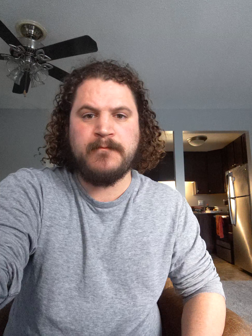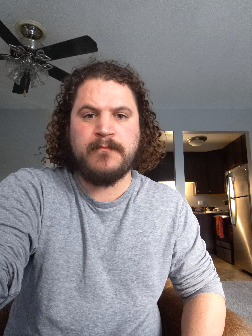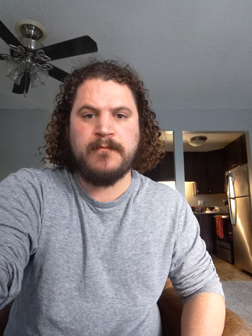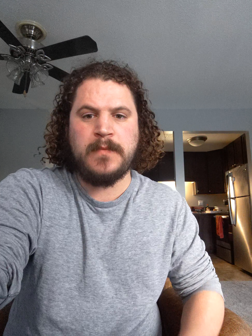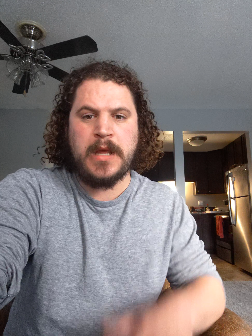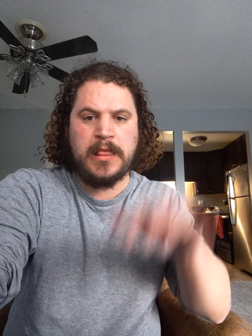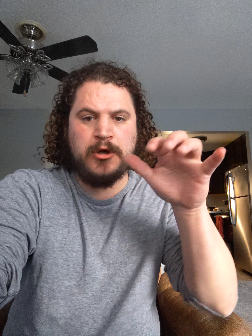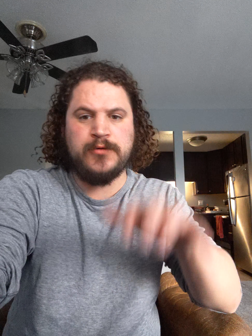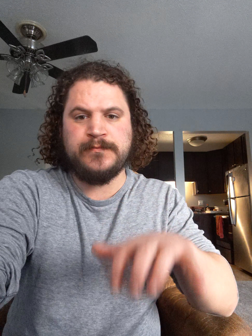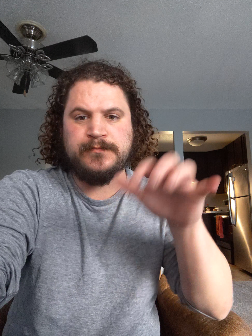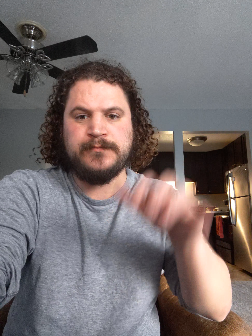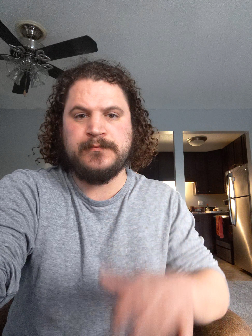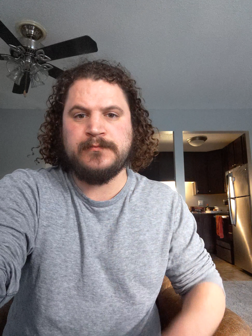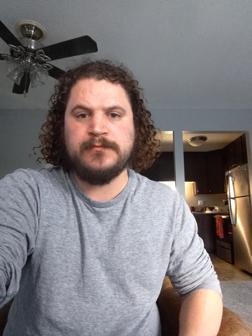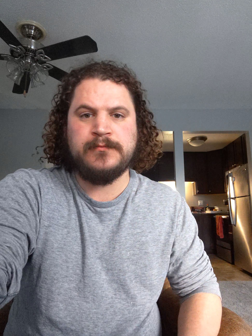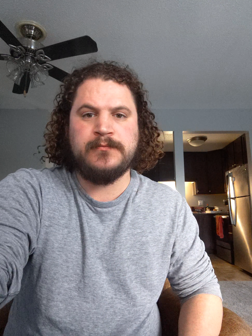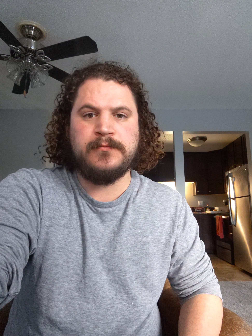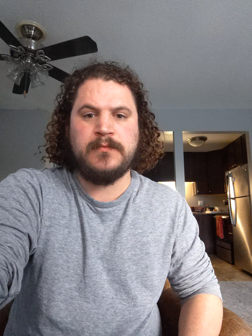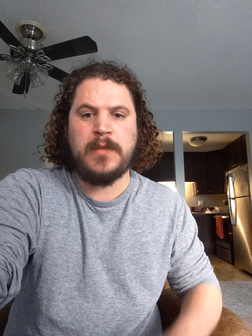alligator